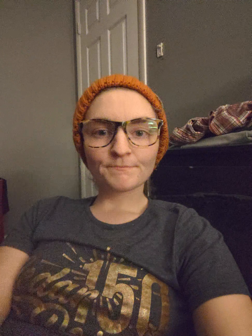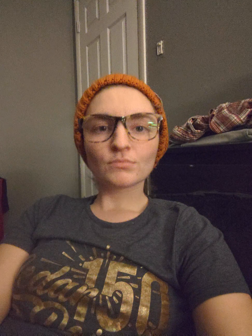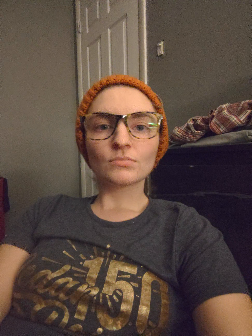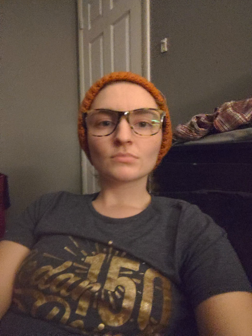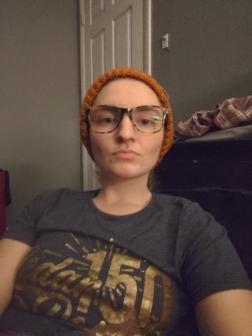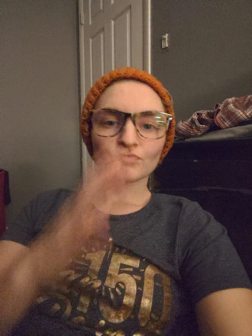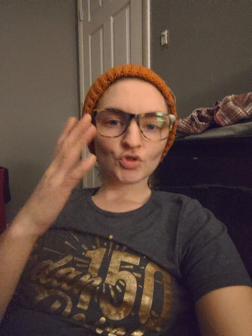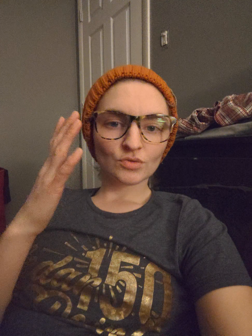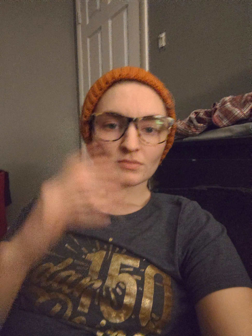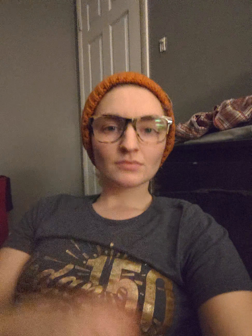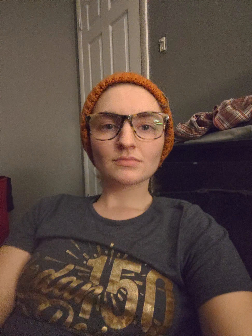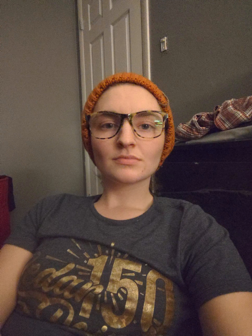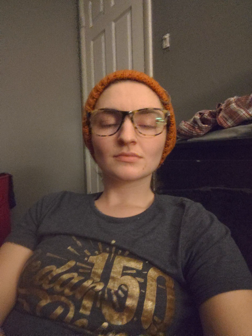tree